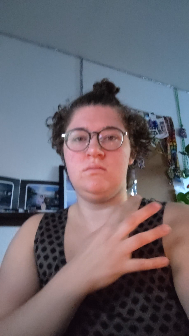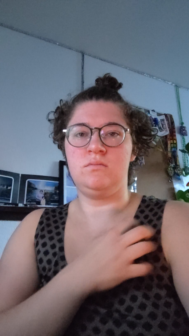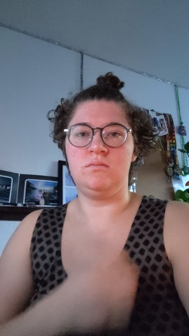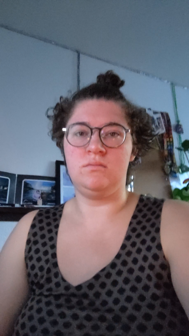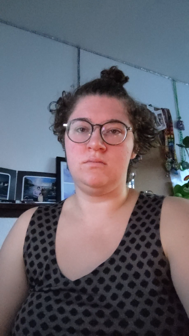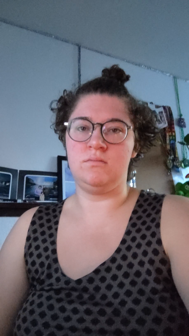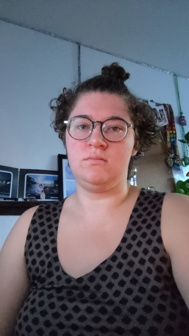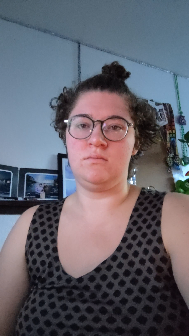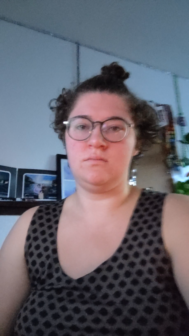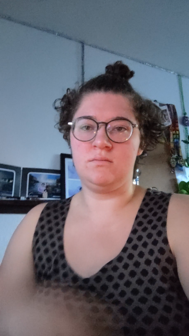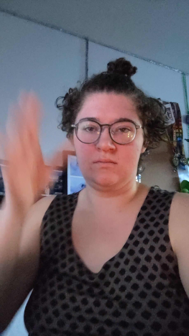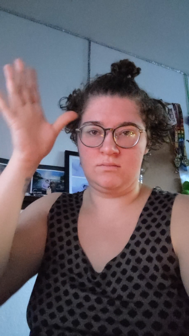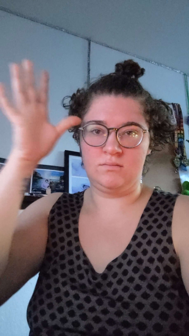deer